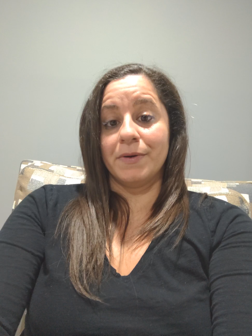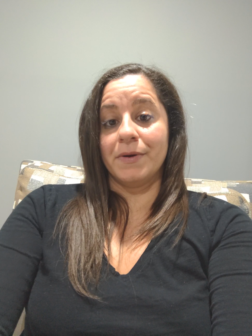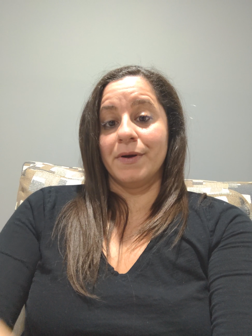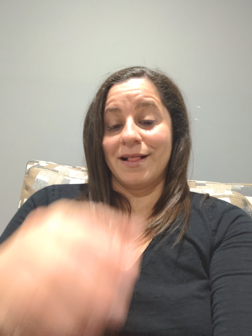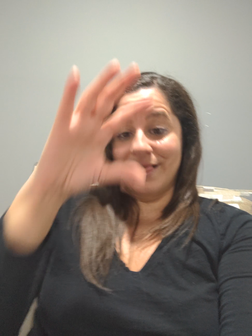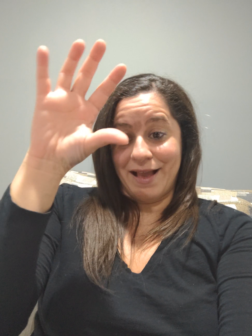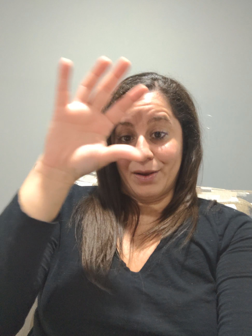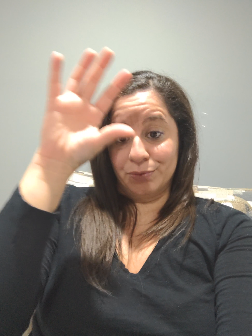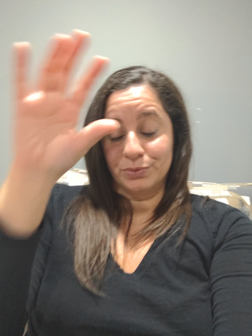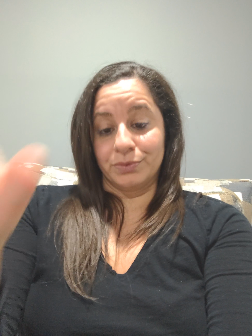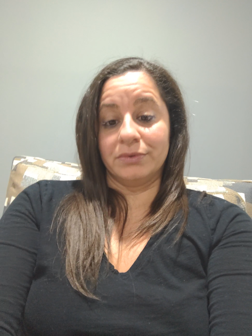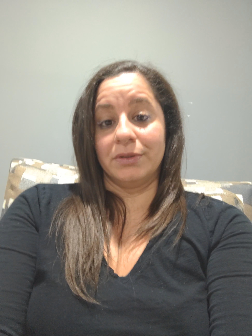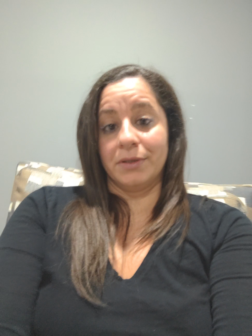cloud